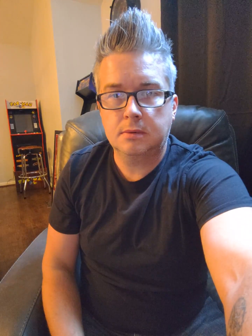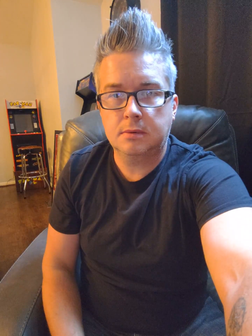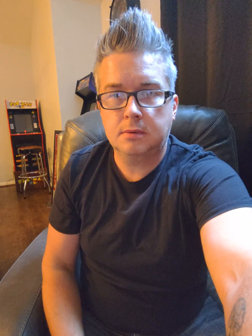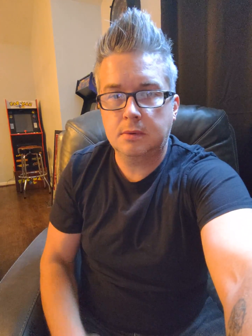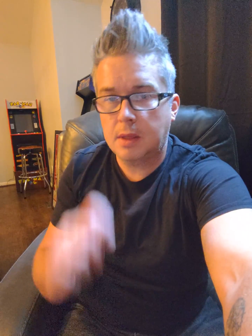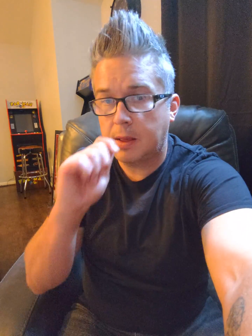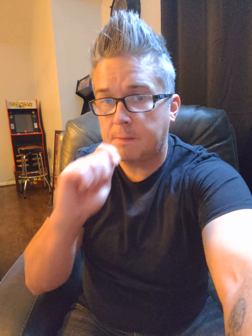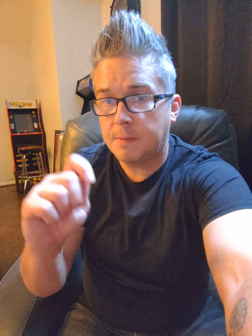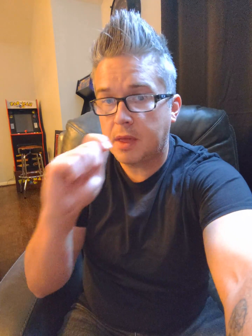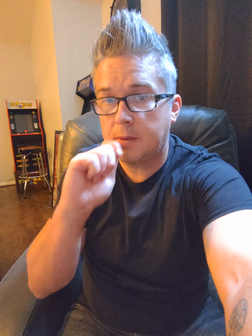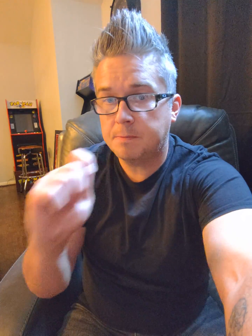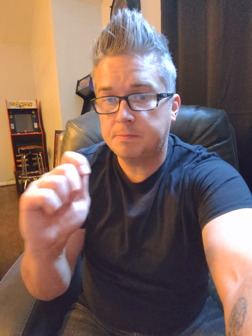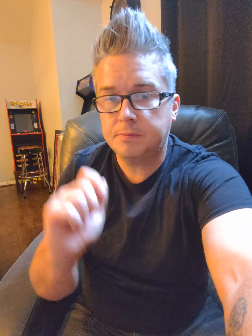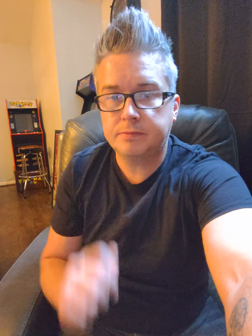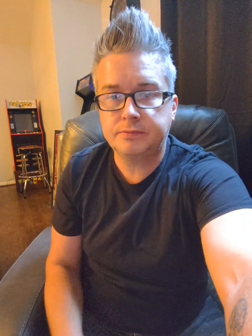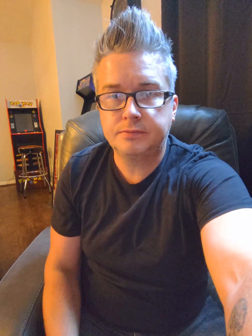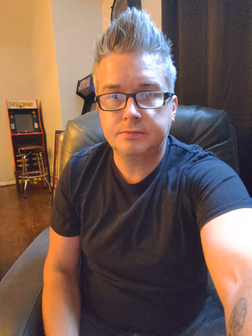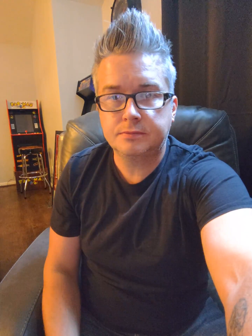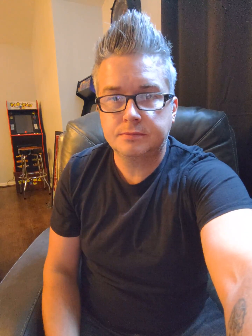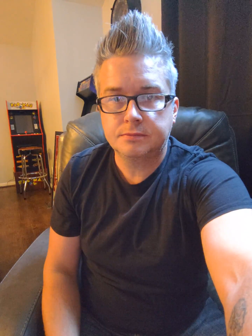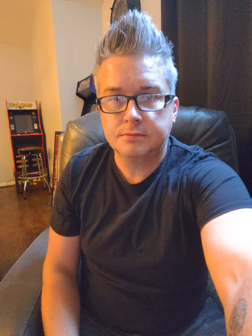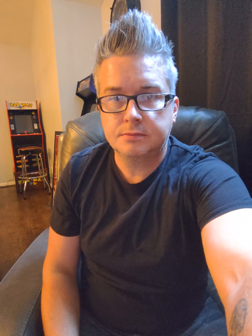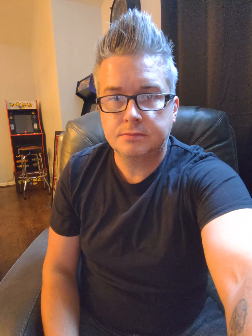popsicle